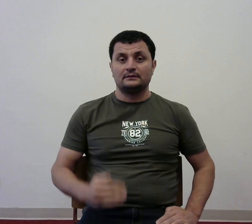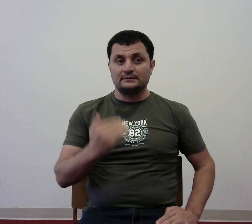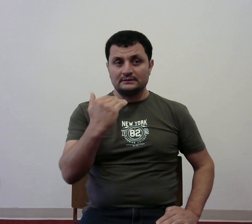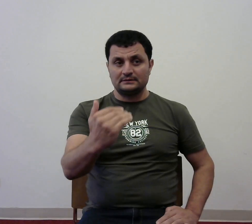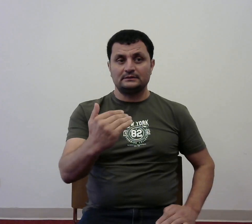siz